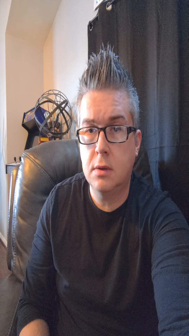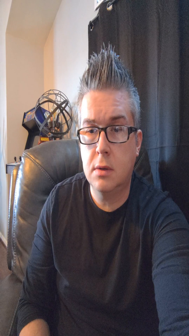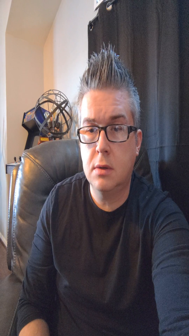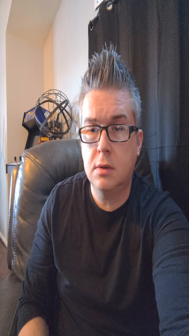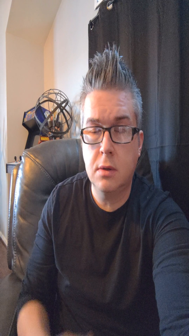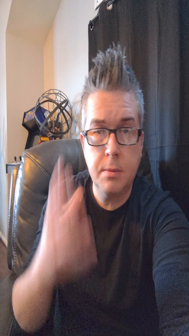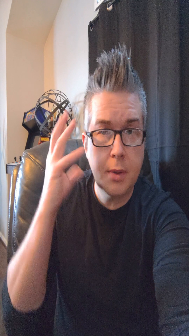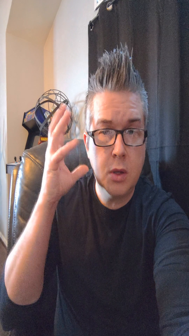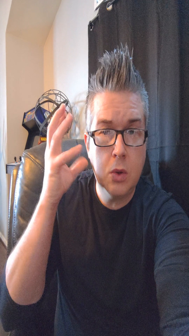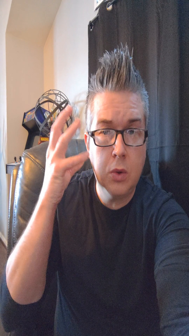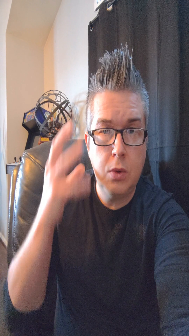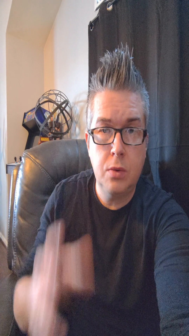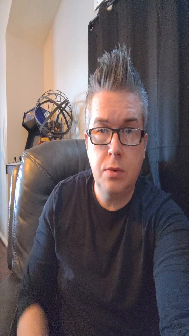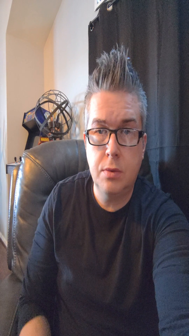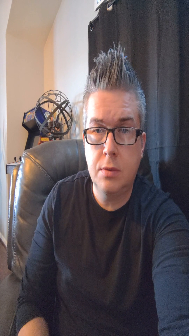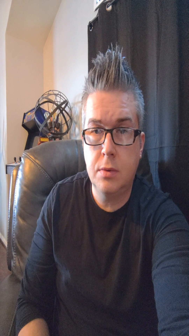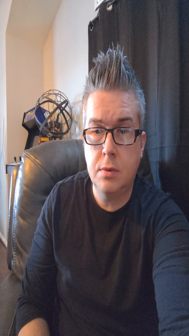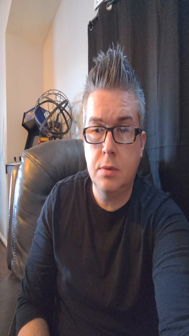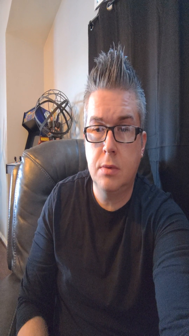radio